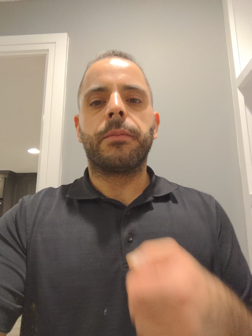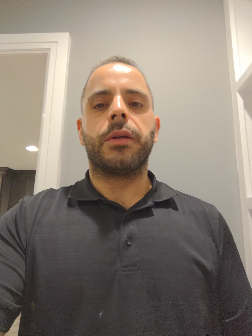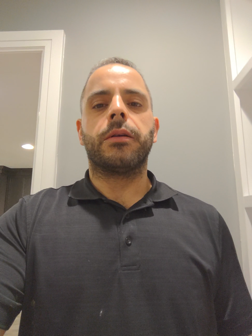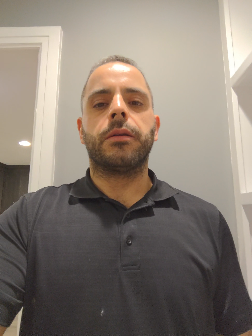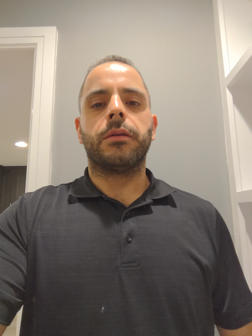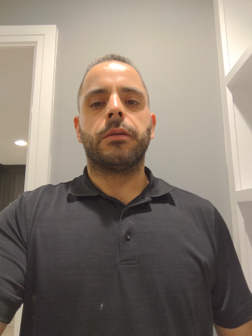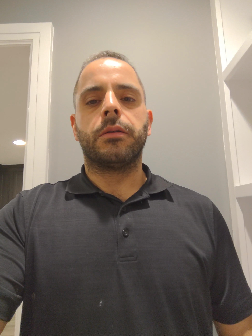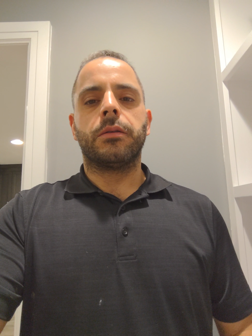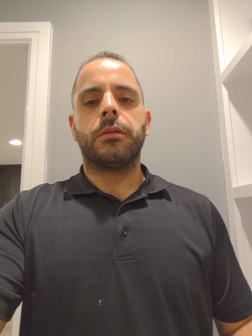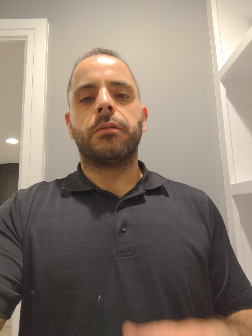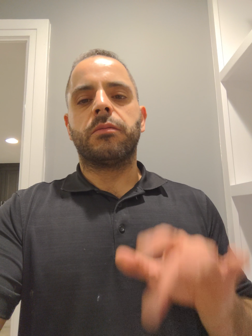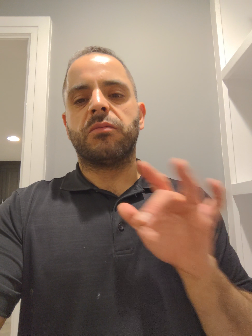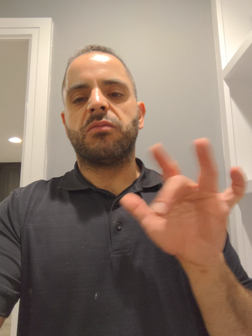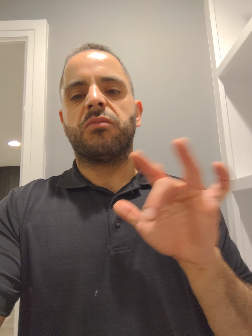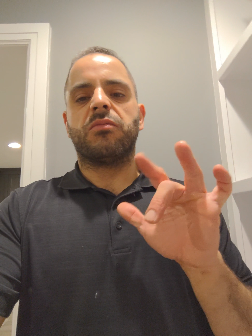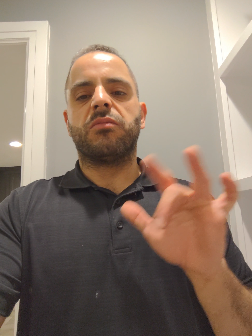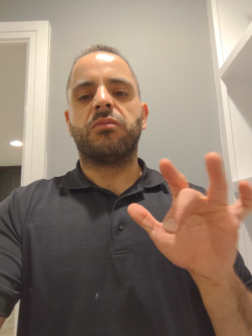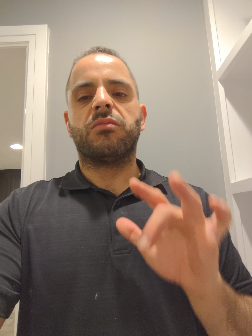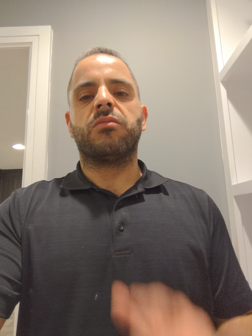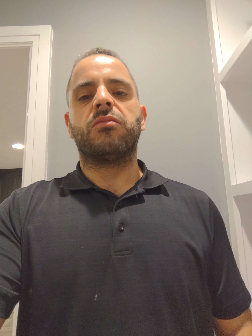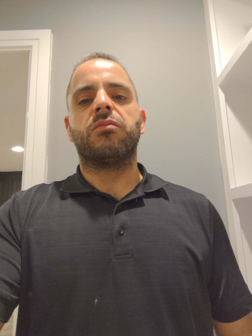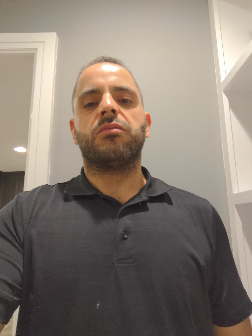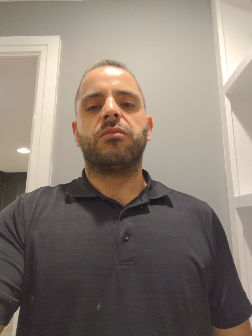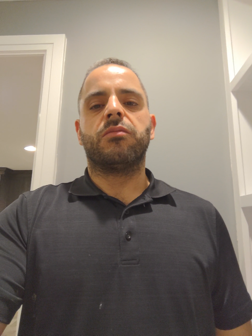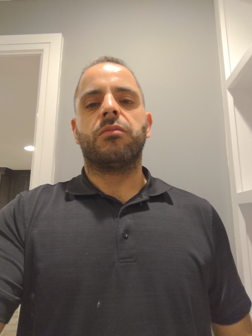yucky